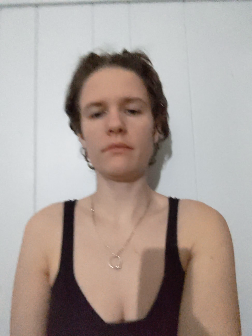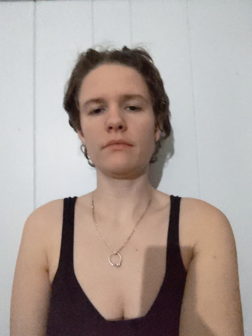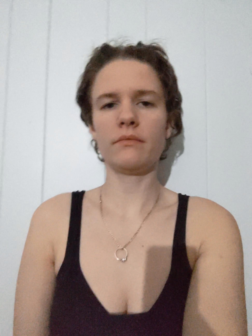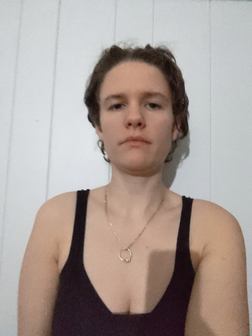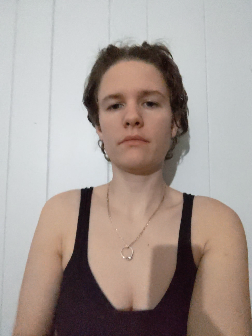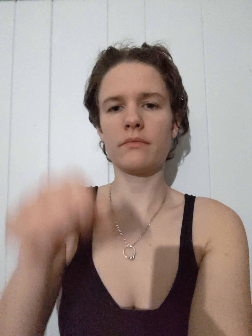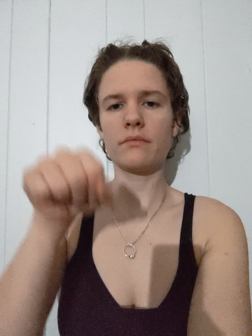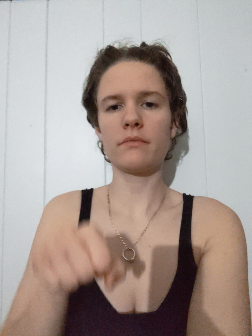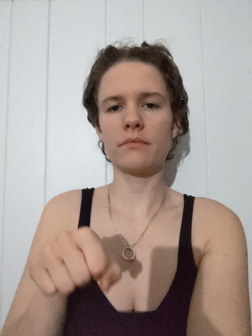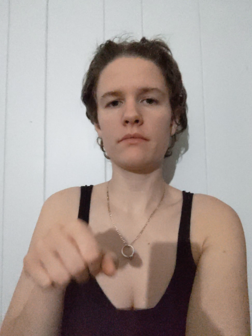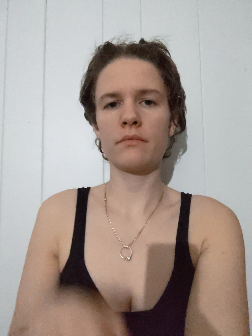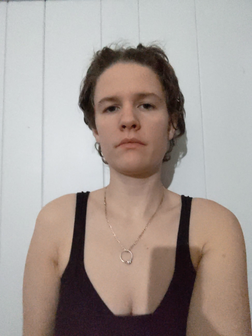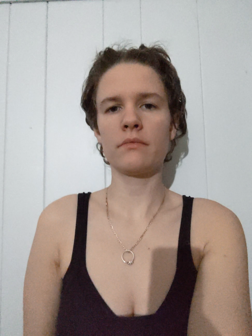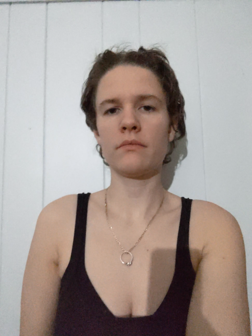can